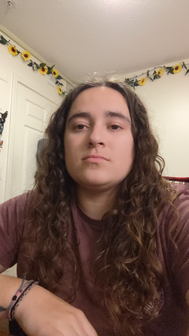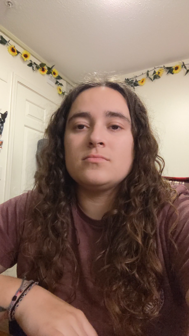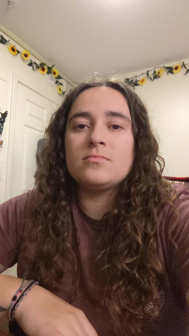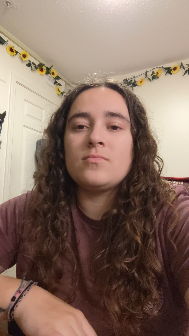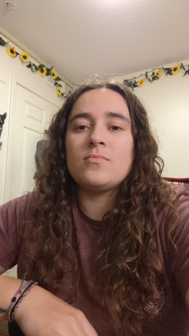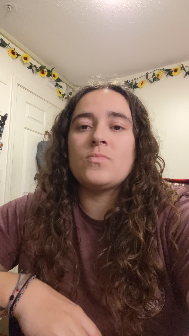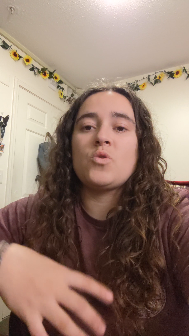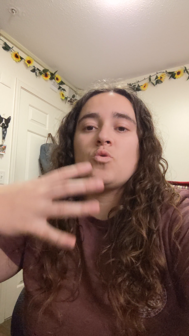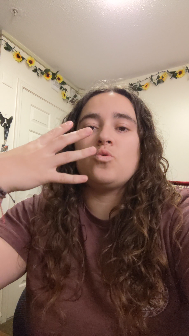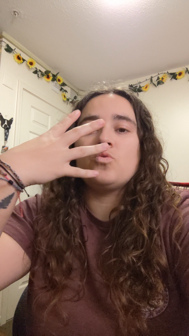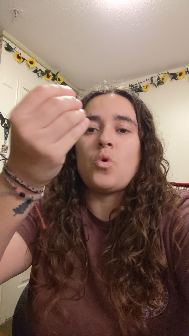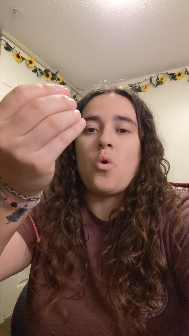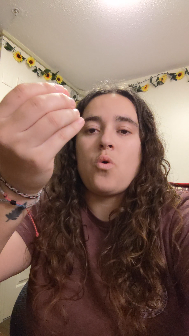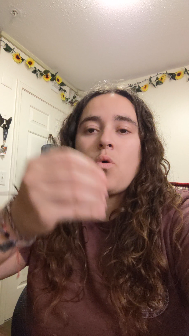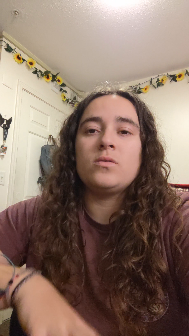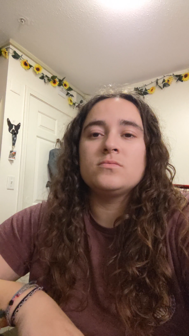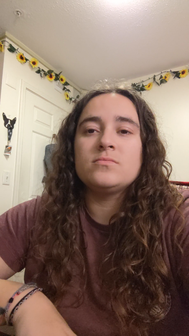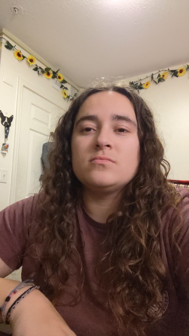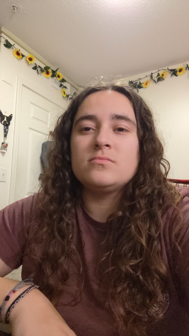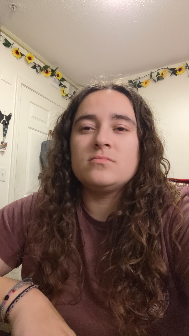got to